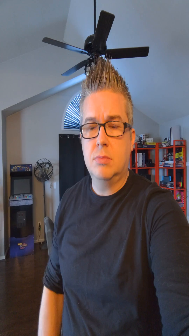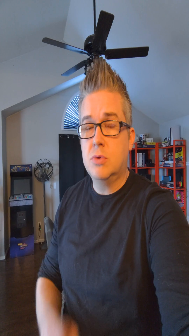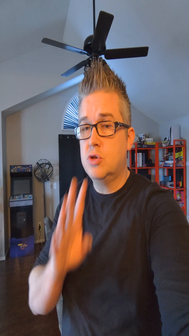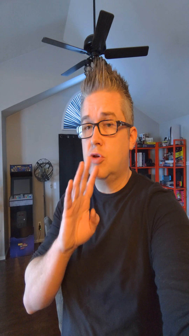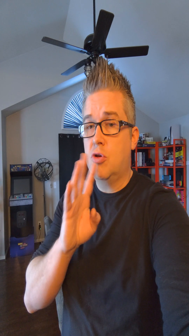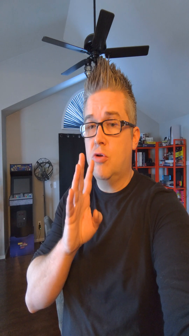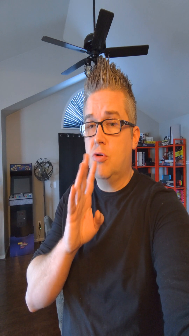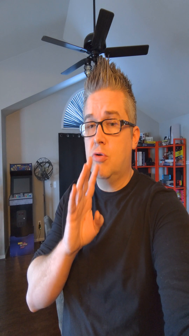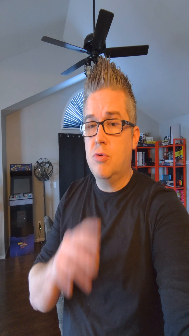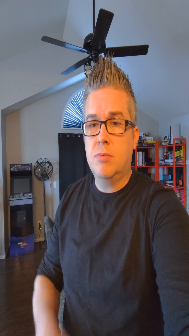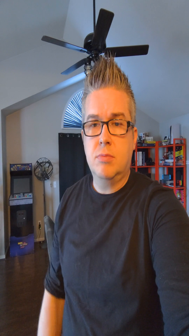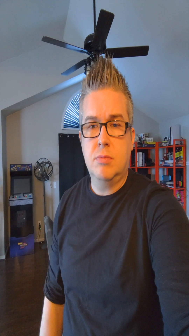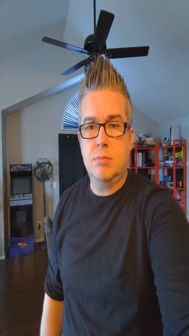talk